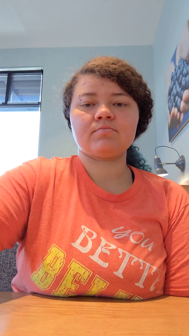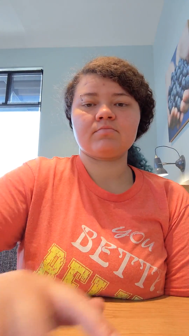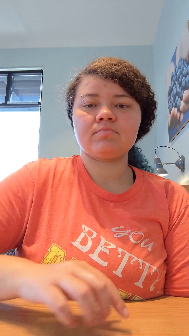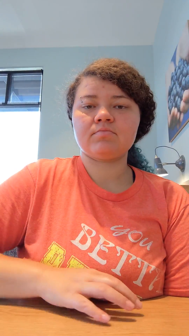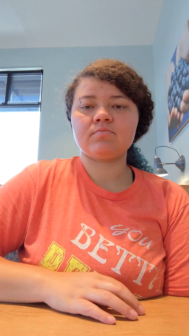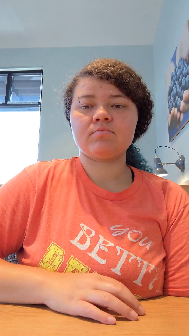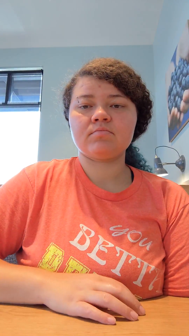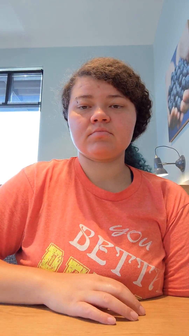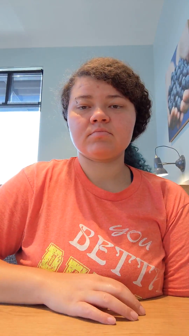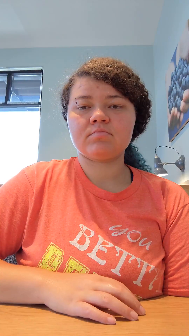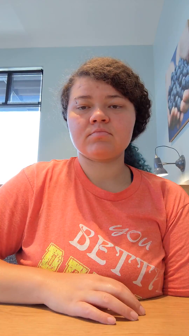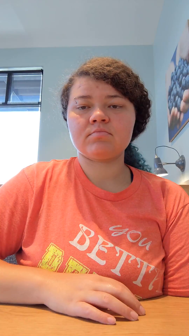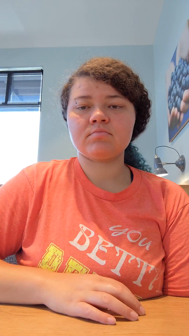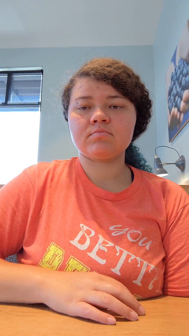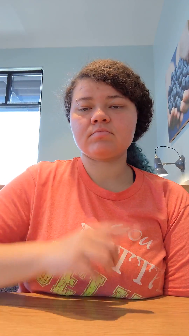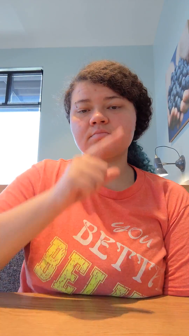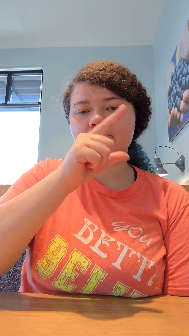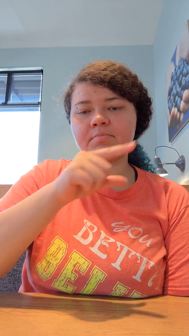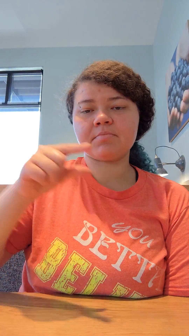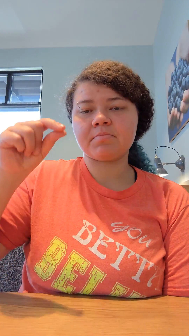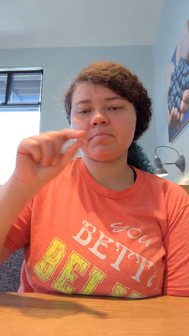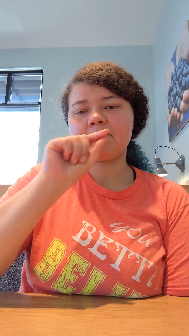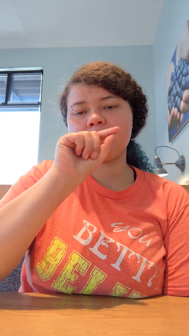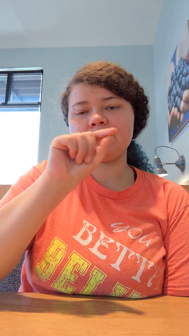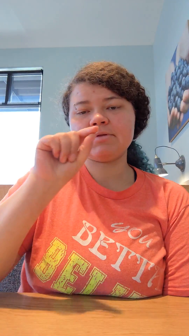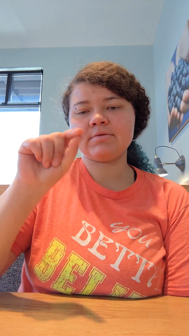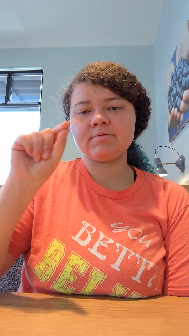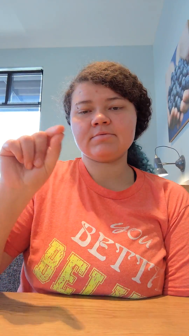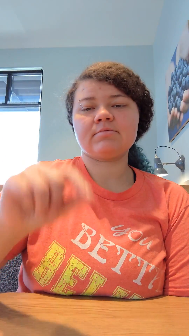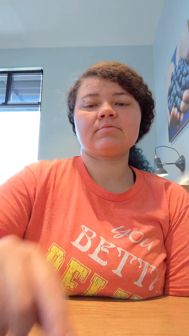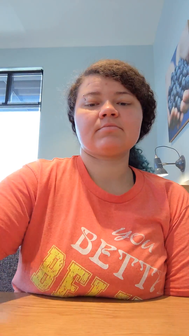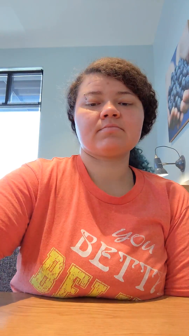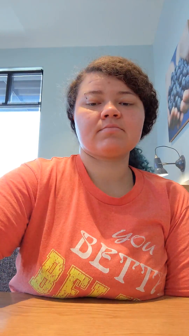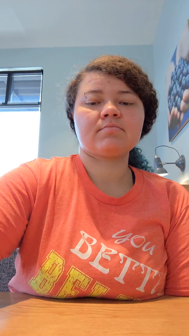peas